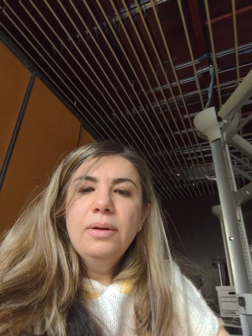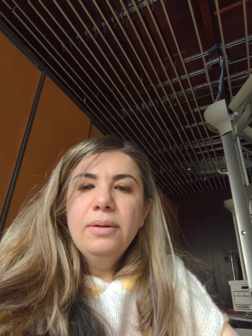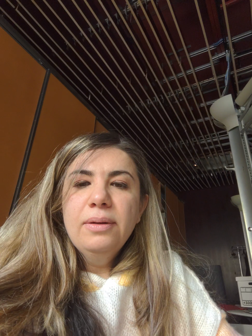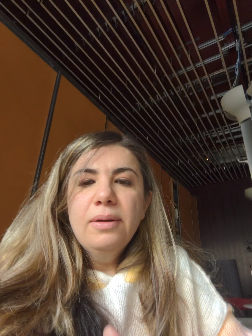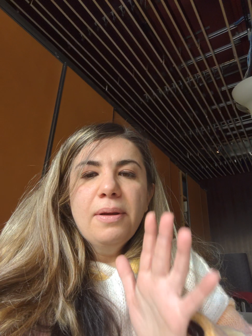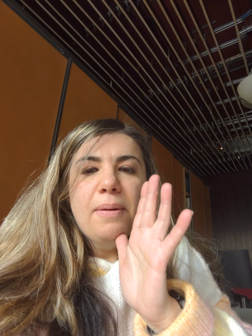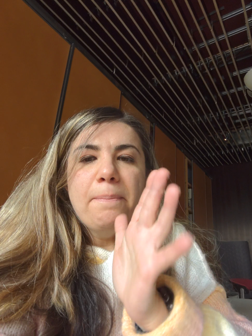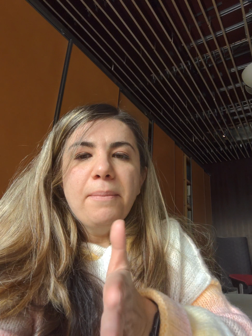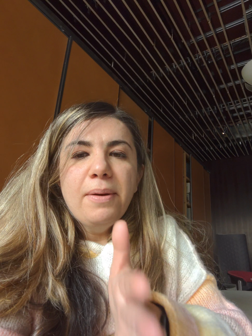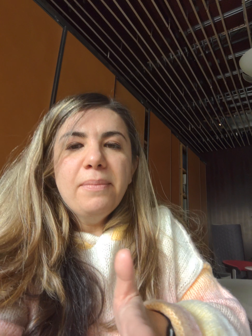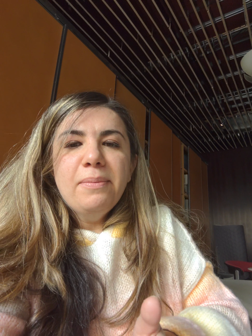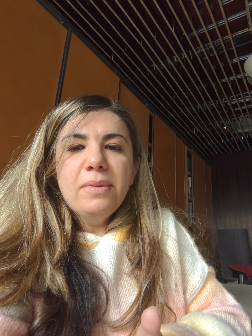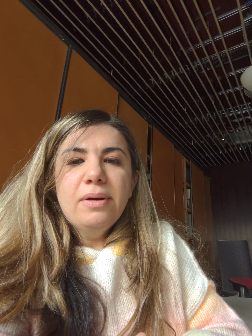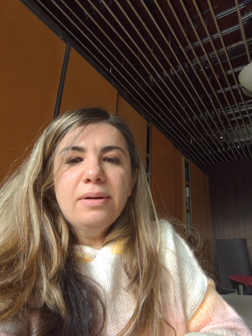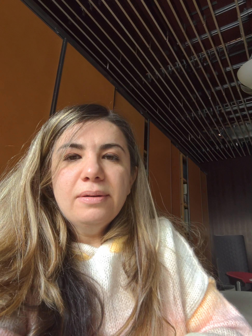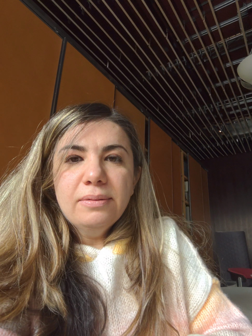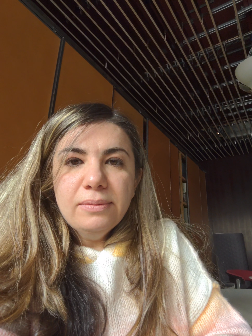grandma